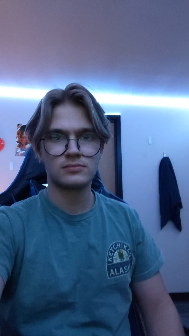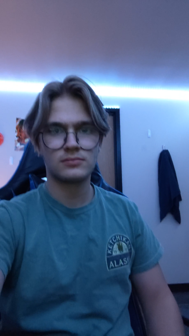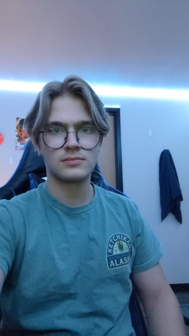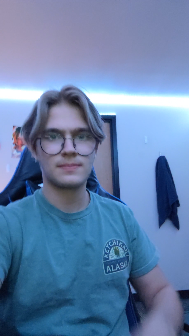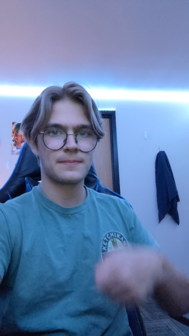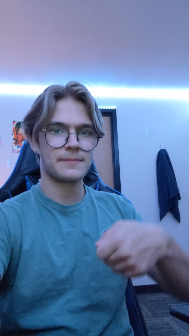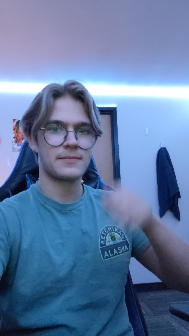rip